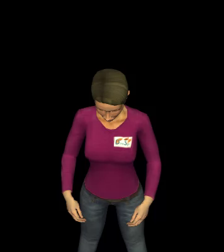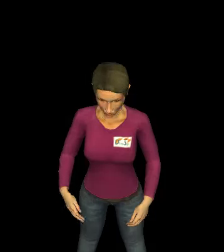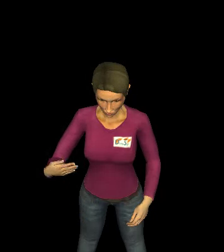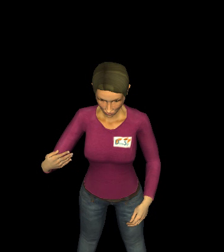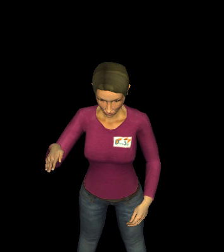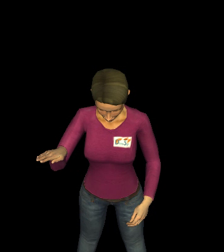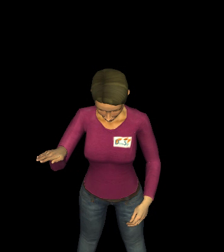آخر